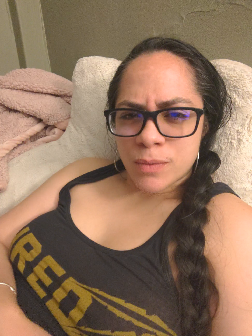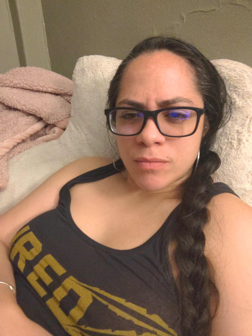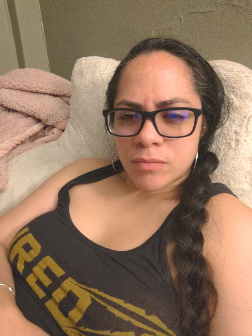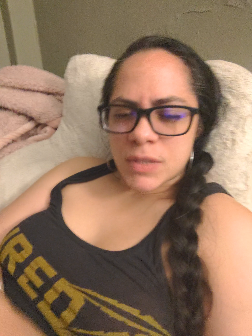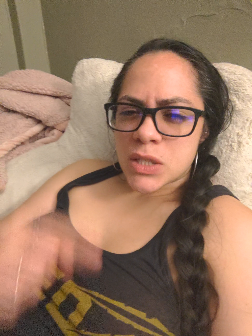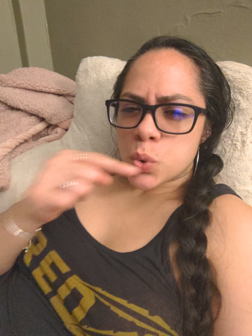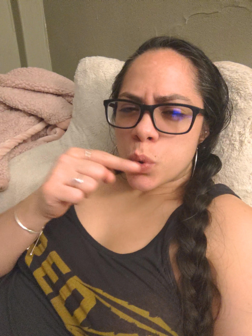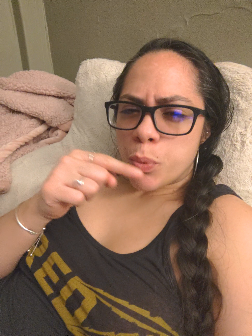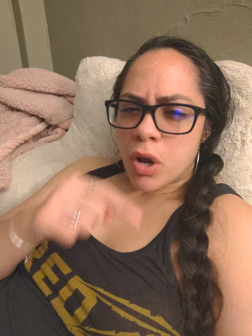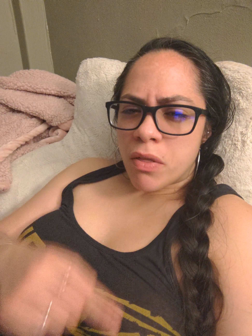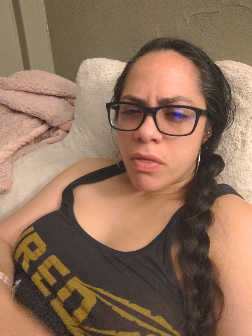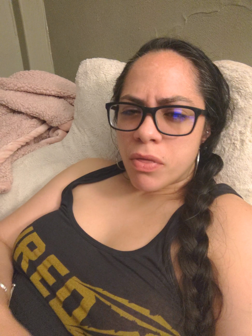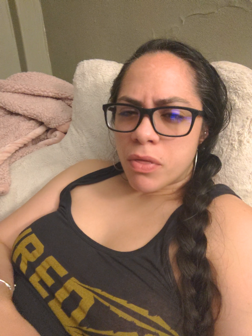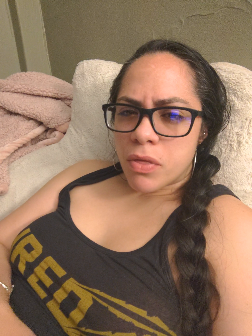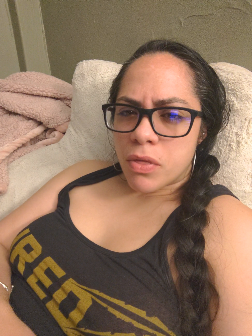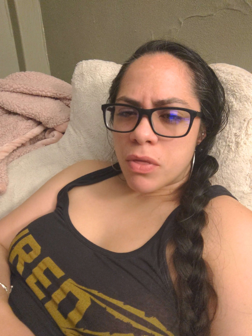toothbrush